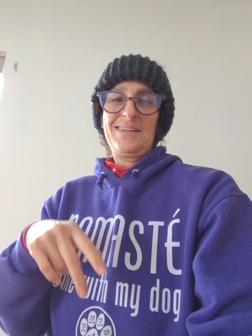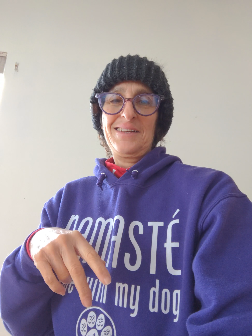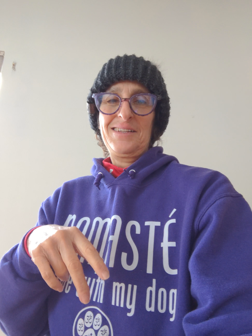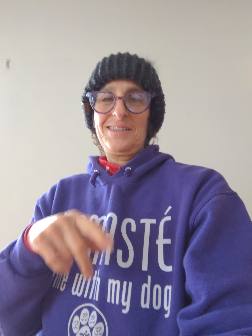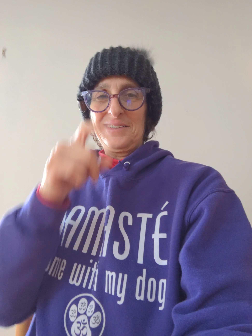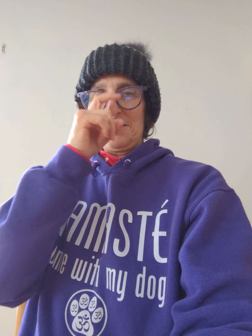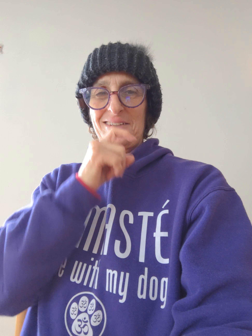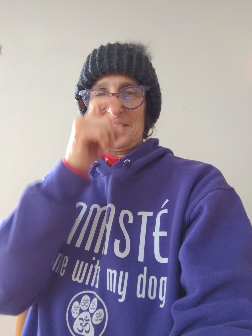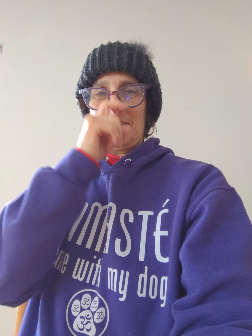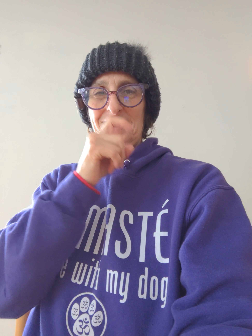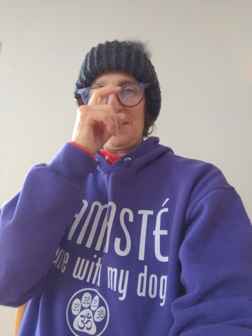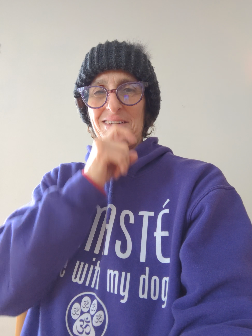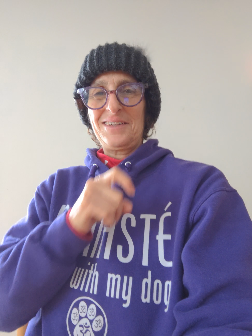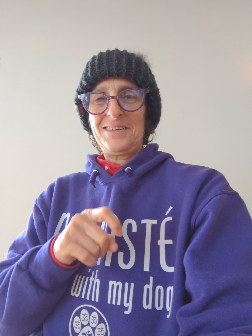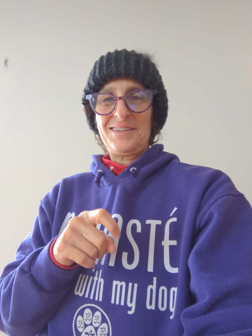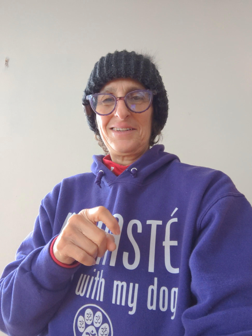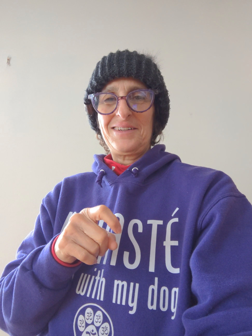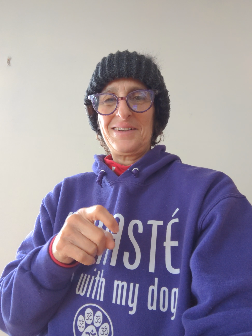doll